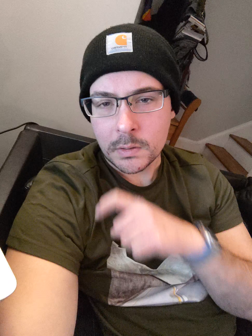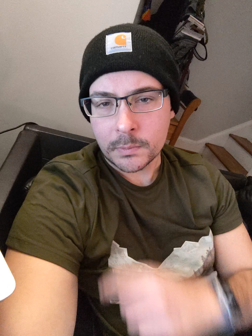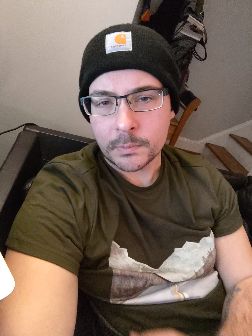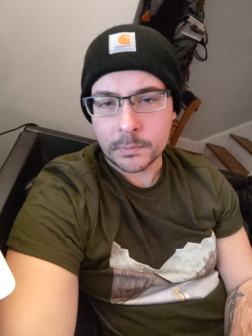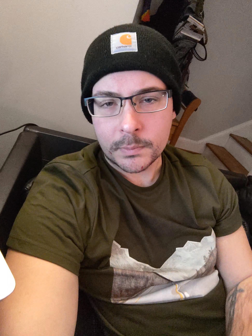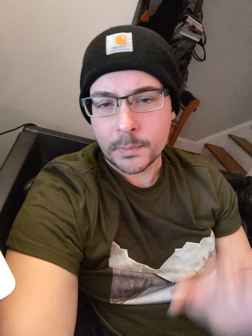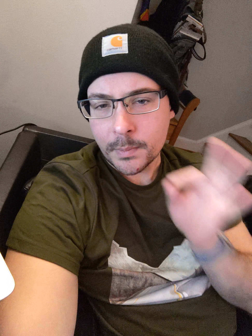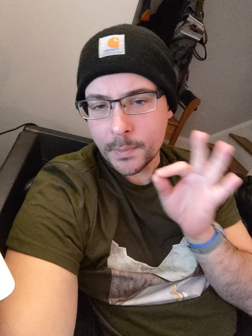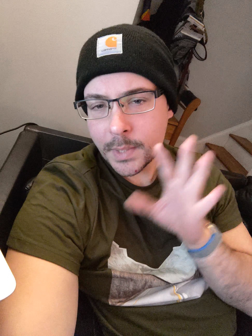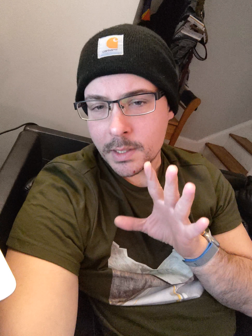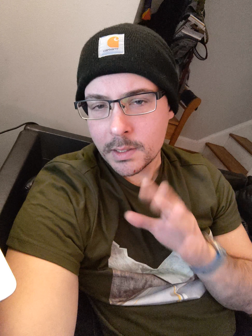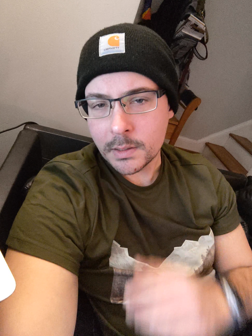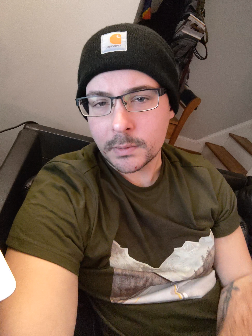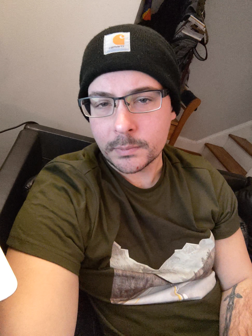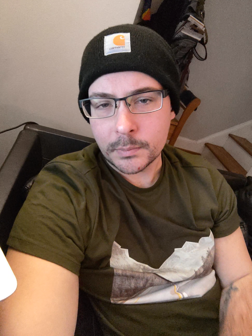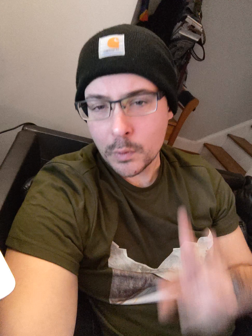bee